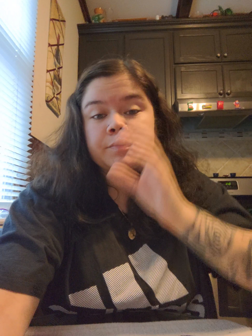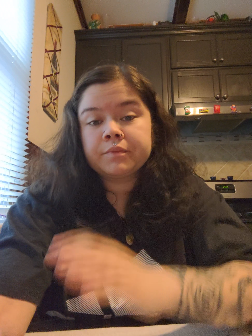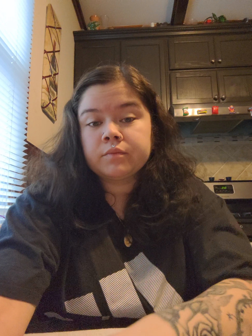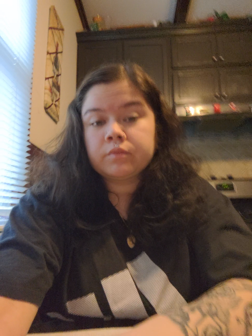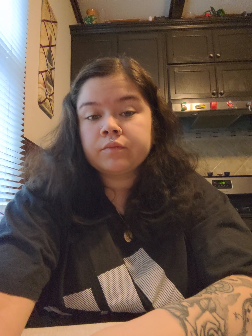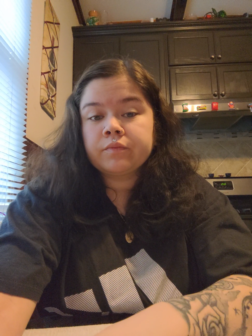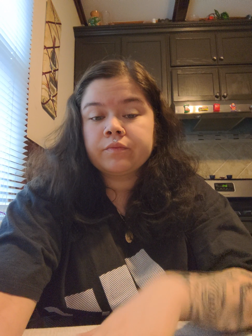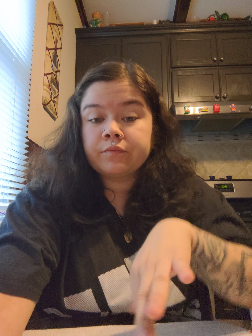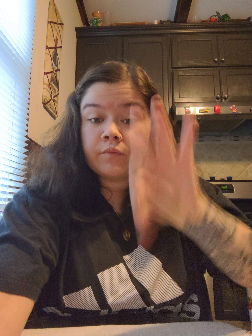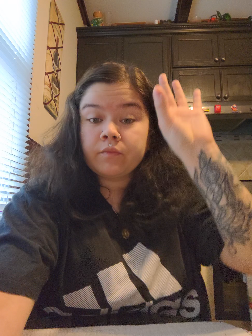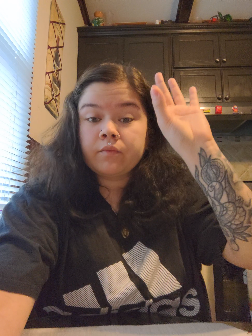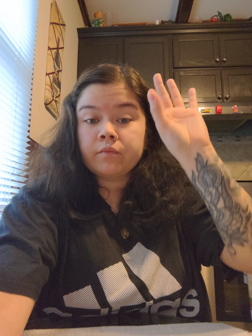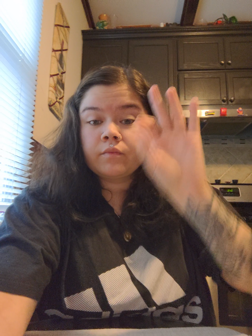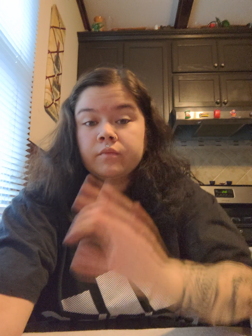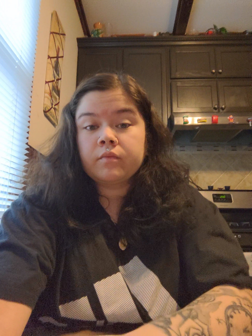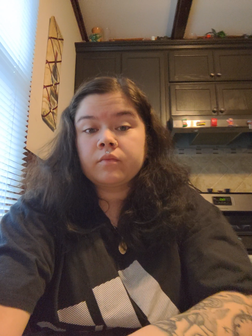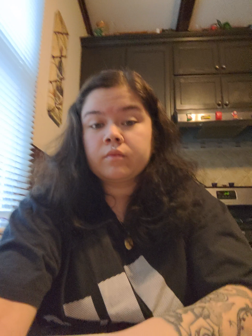find